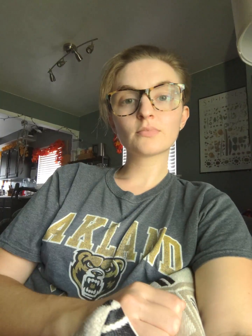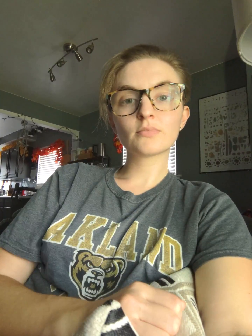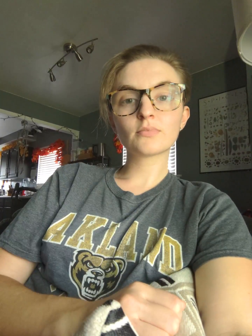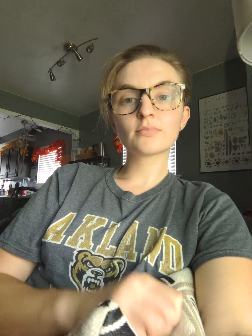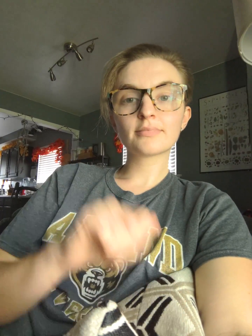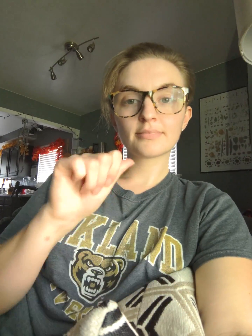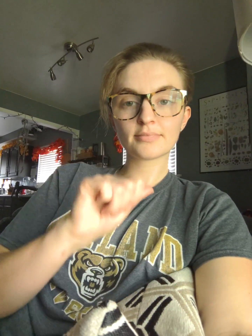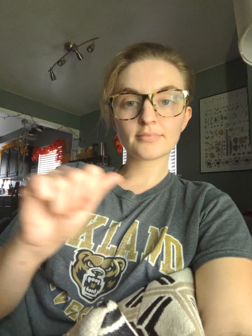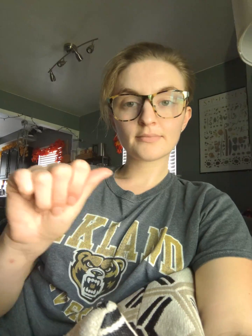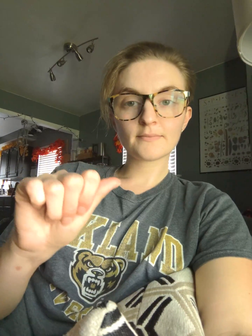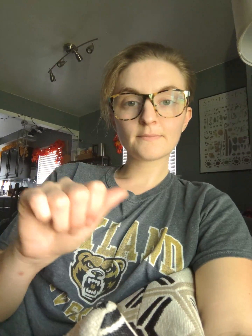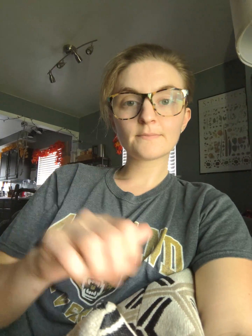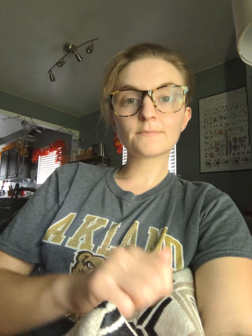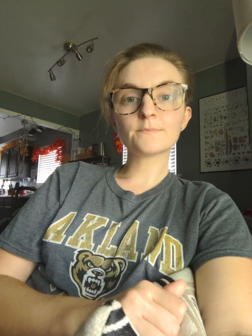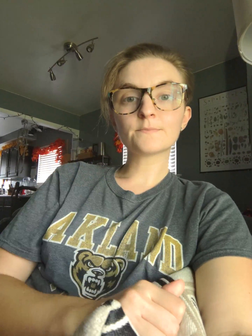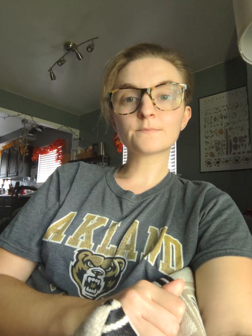a